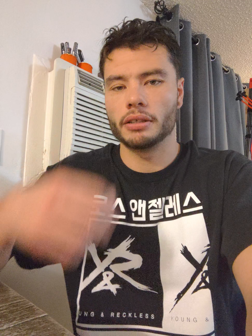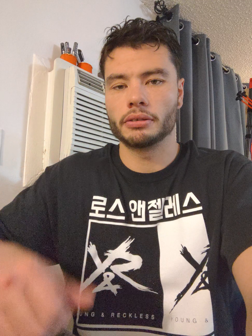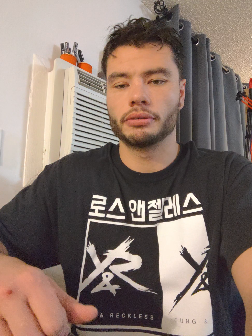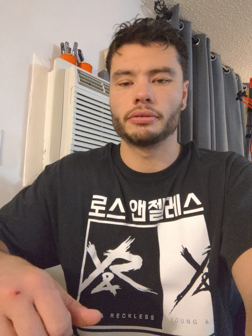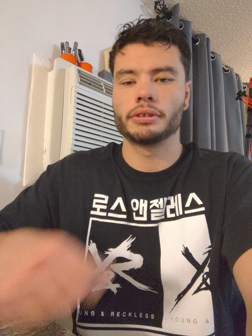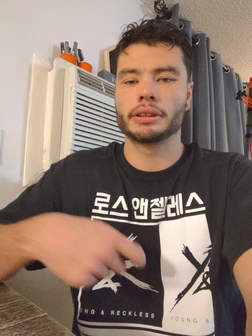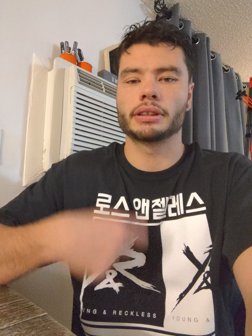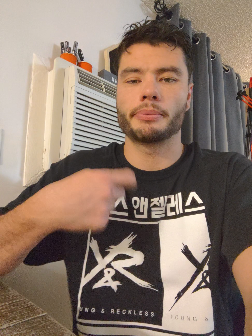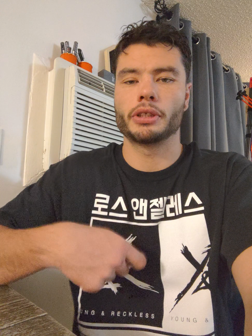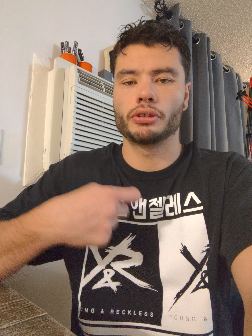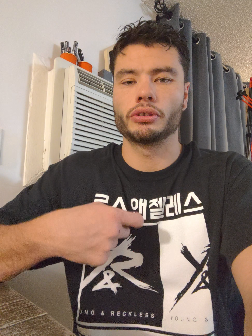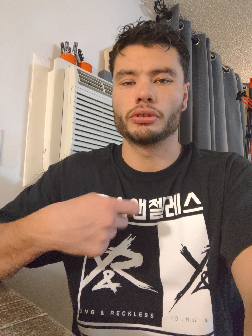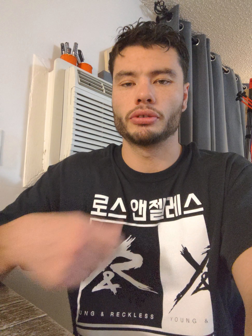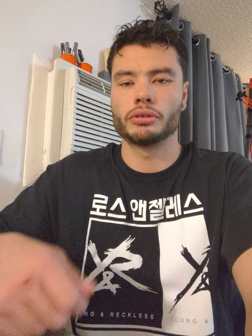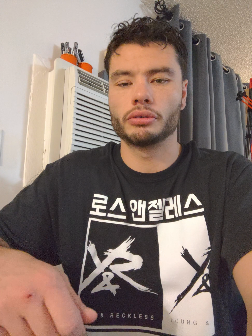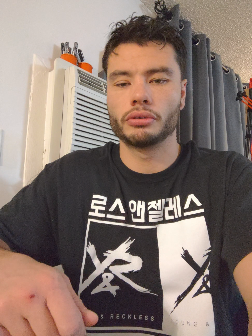zipper